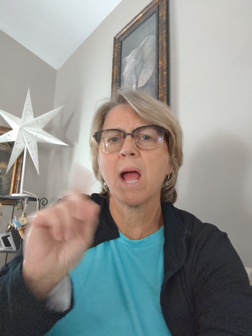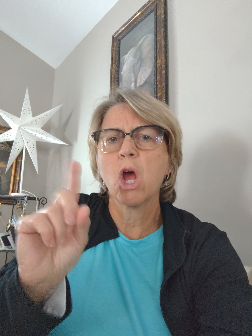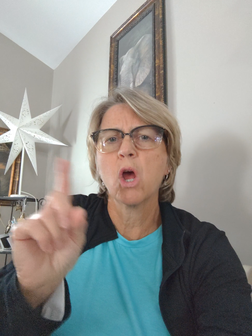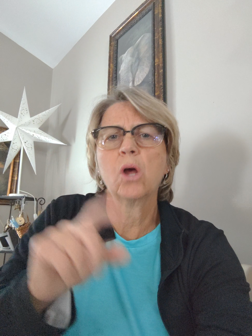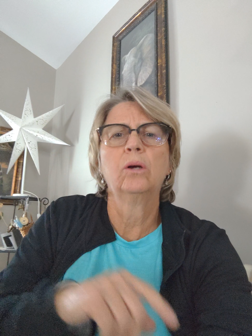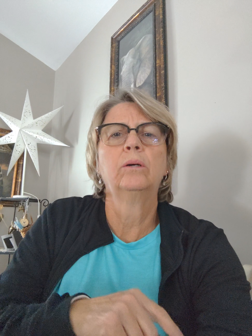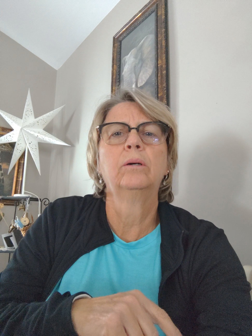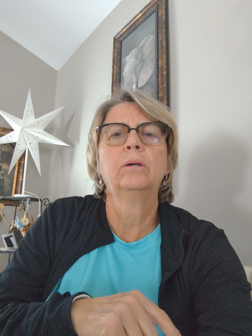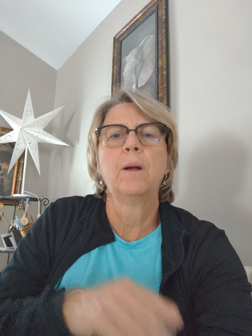where